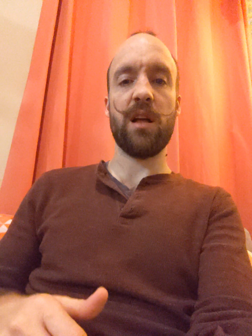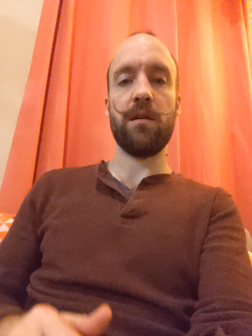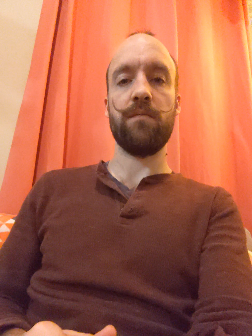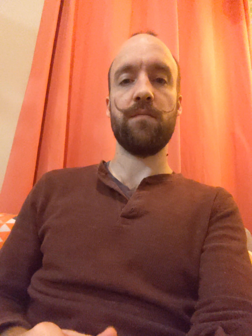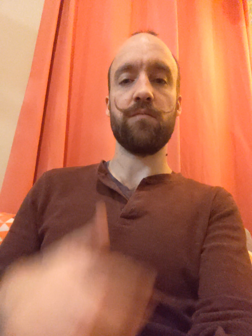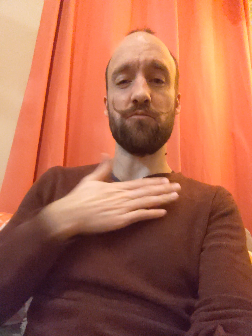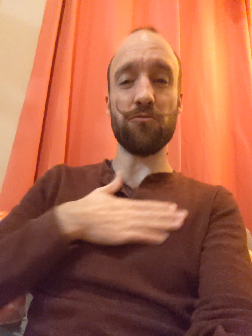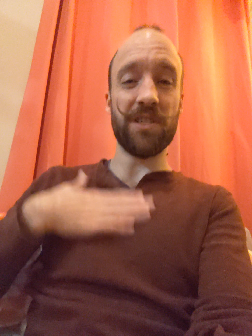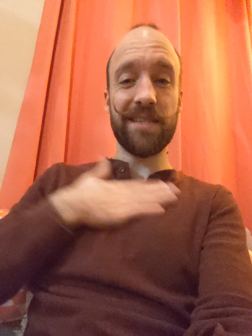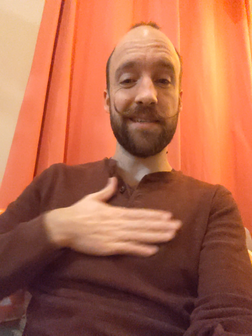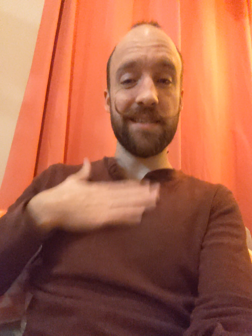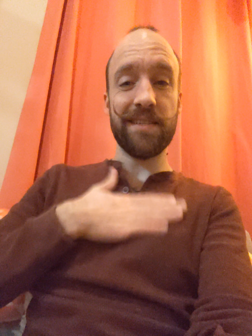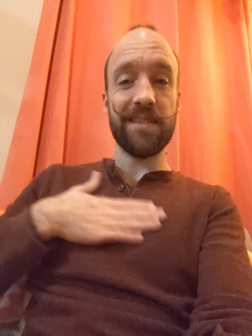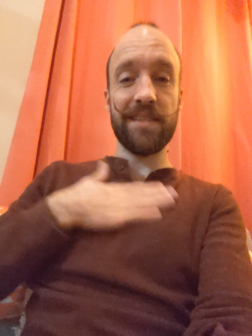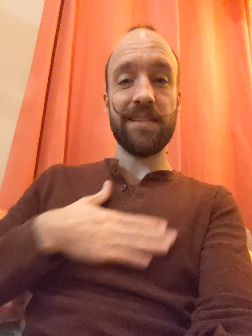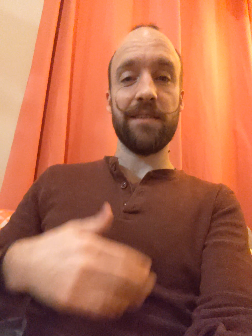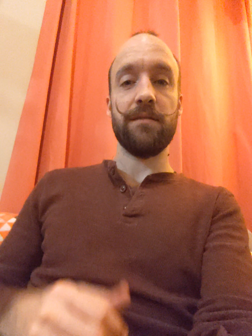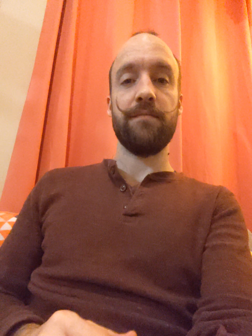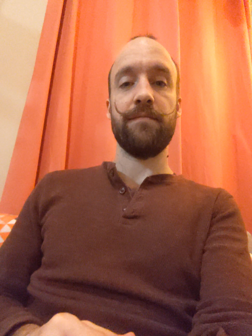please